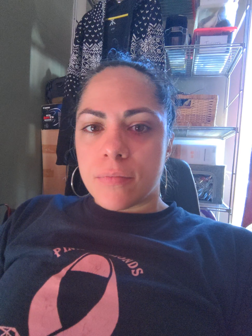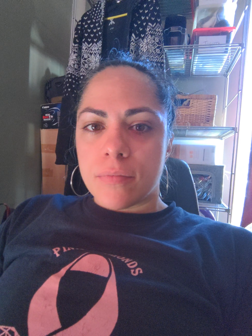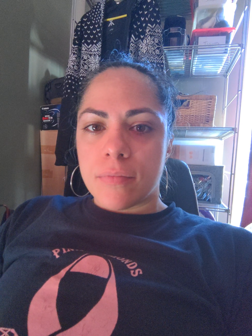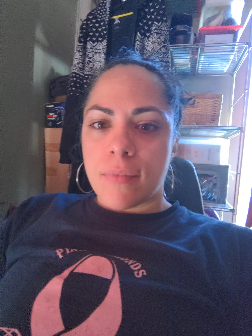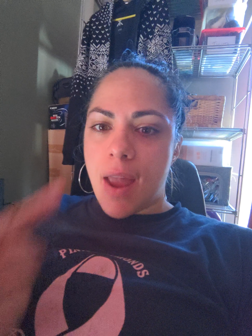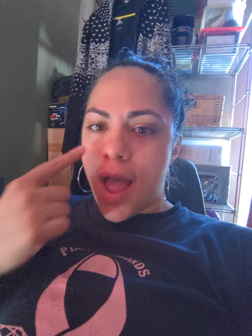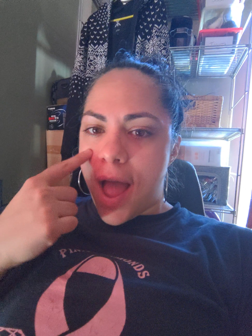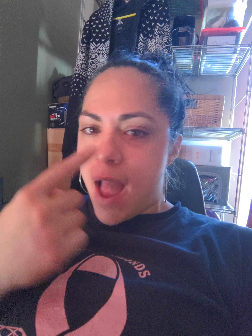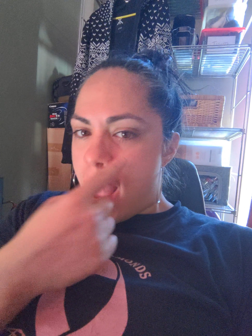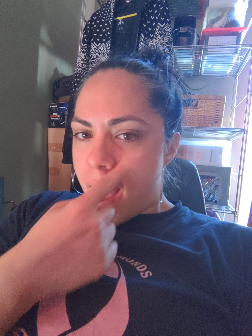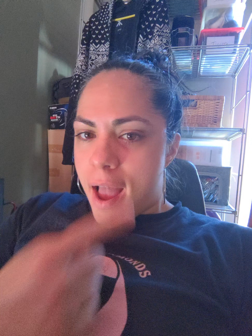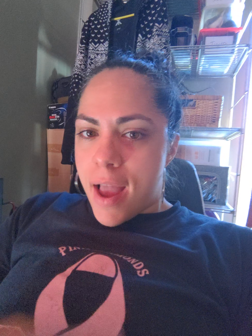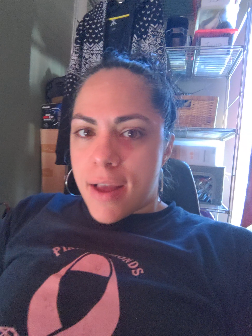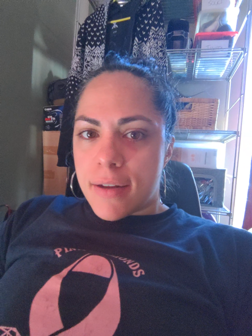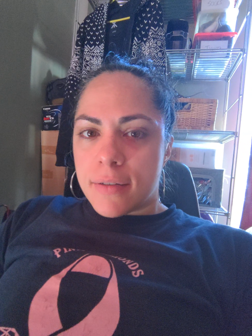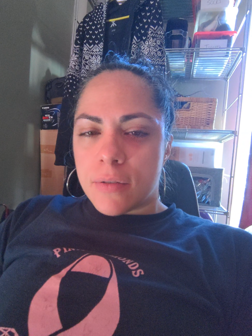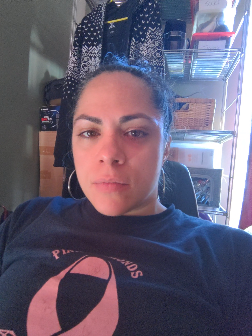eye